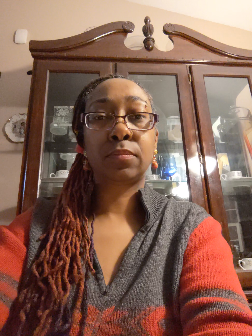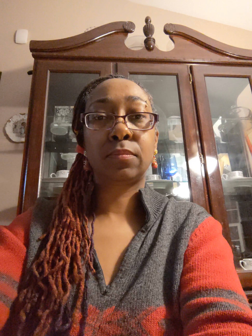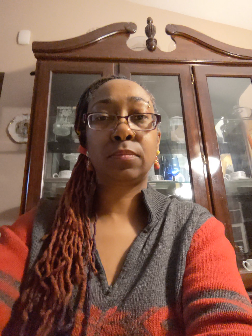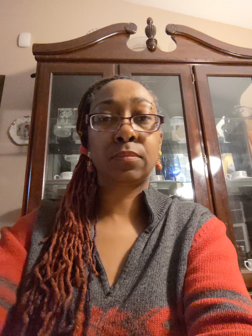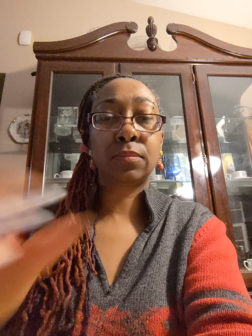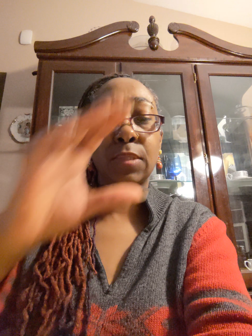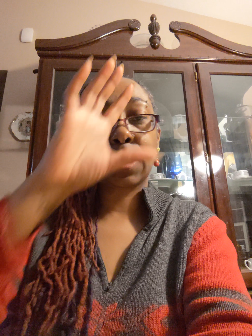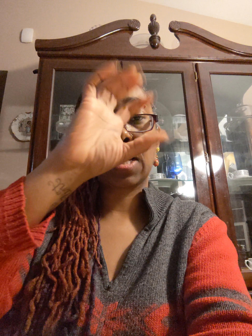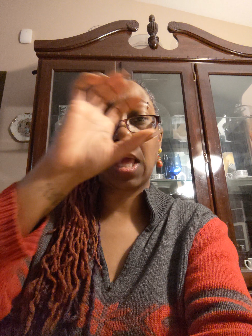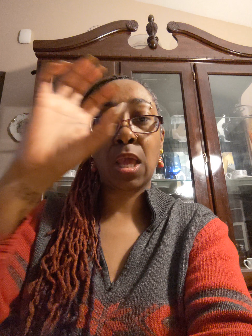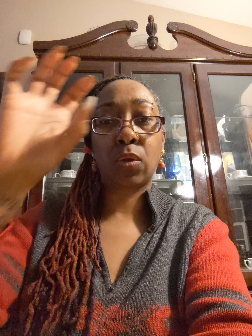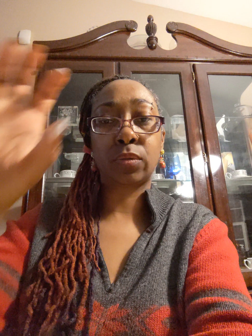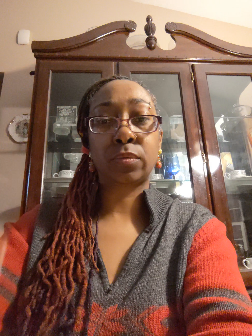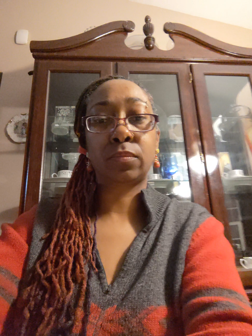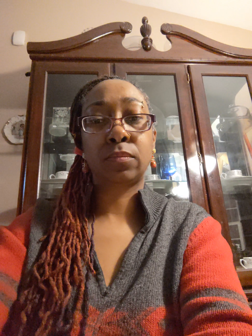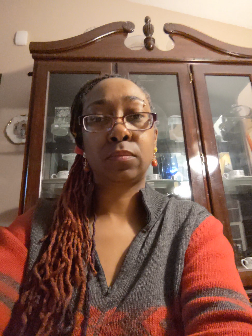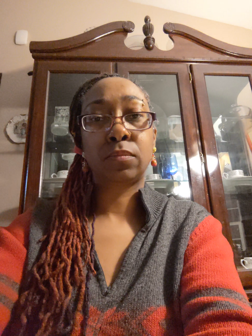cloud